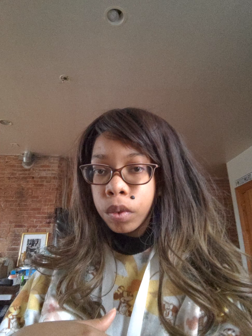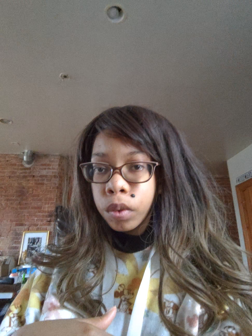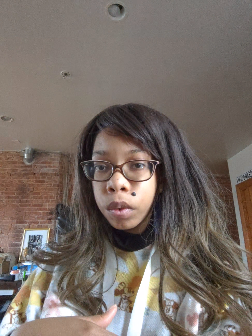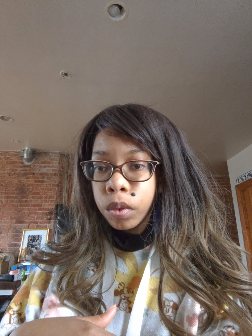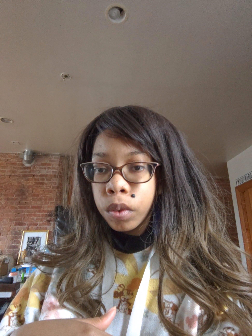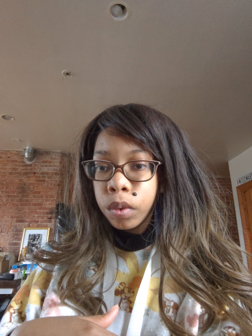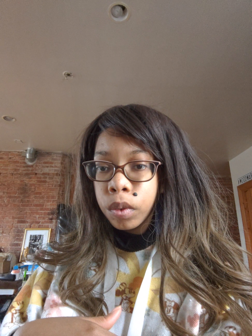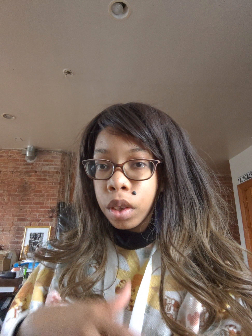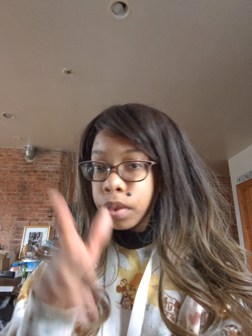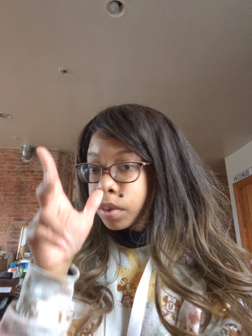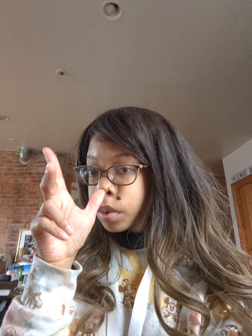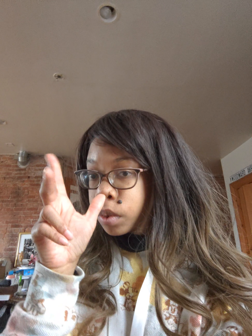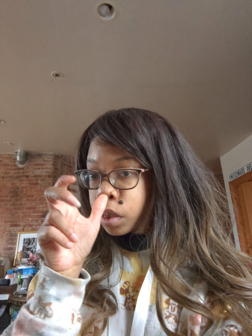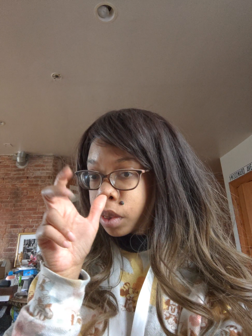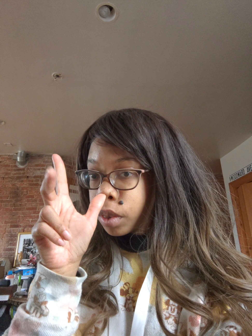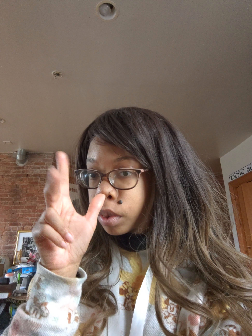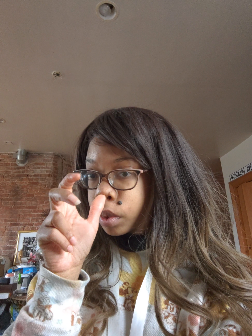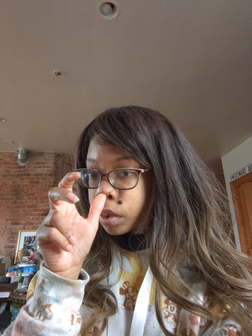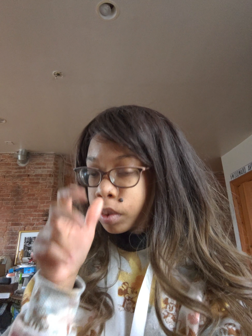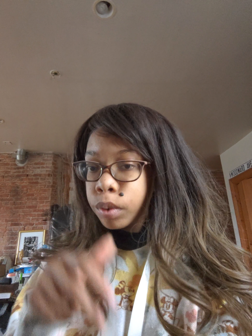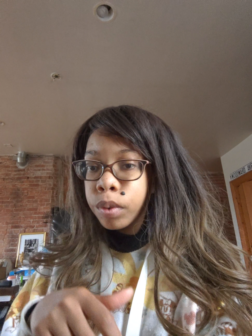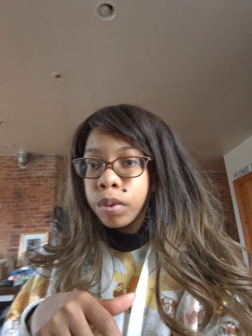bug